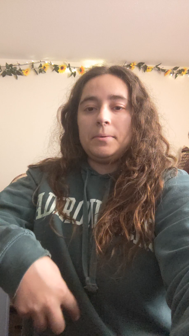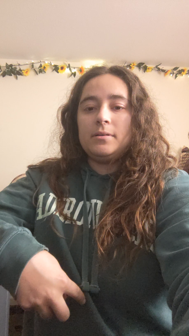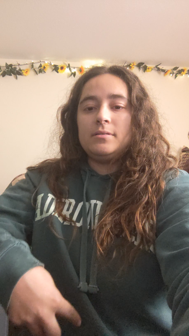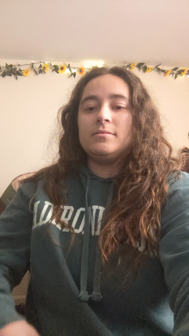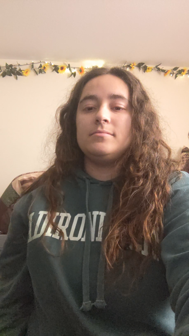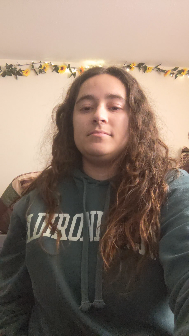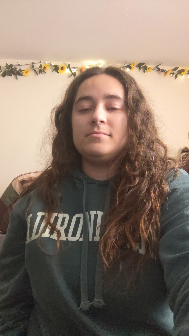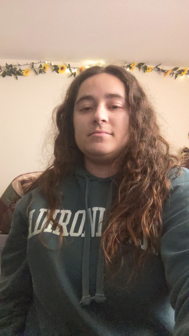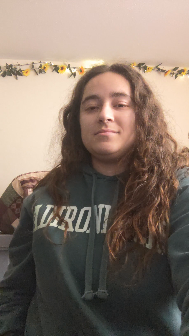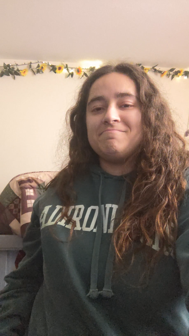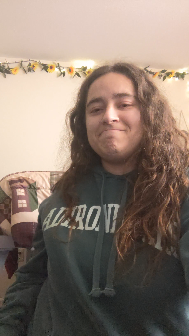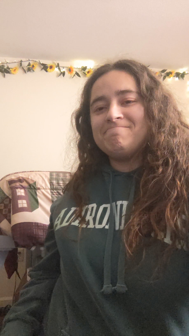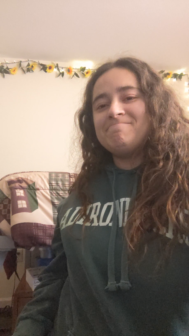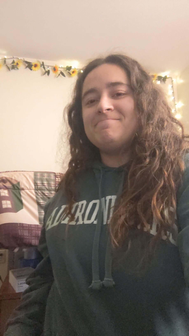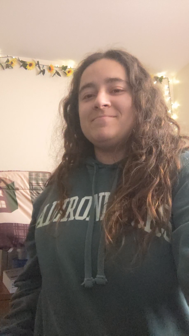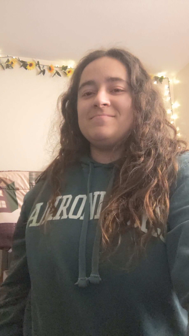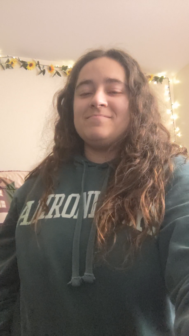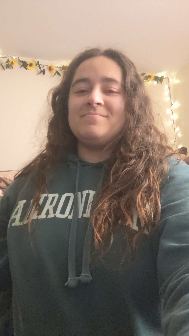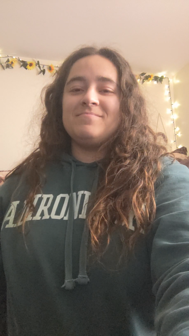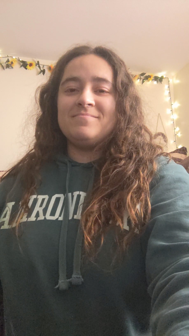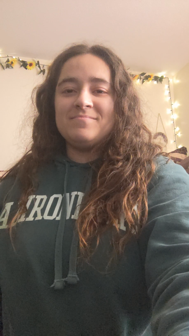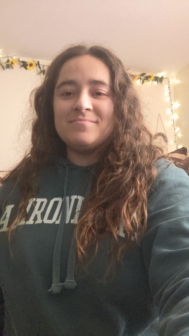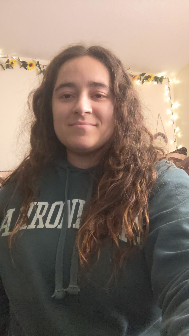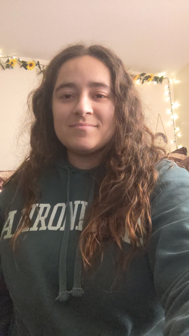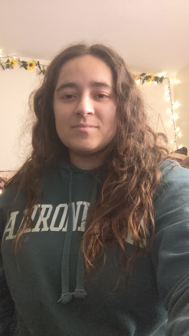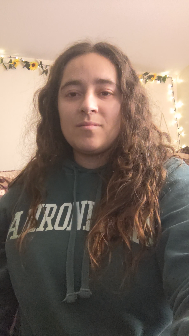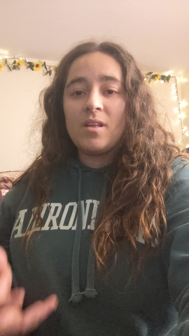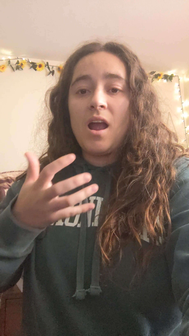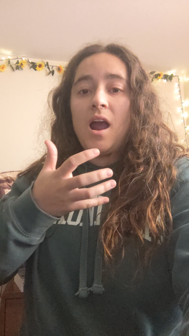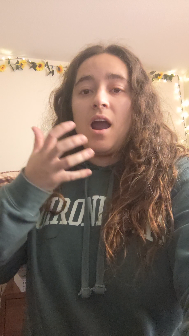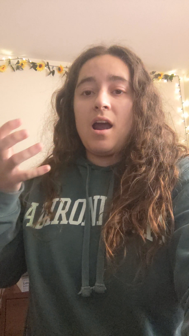a lot